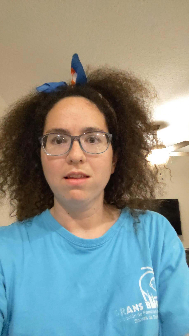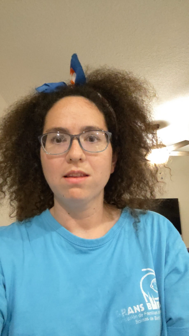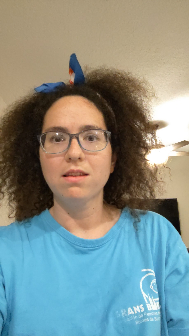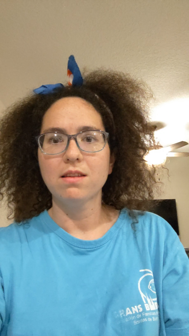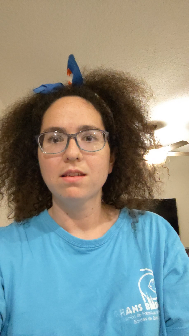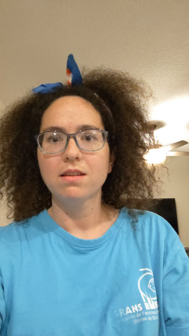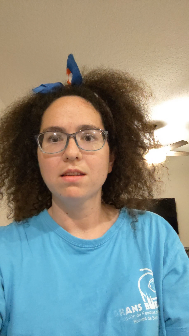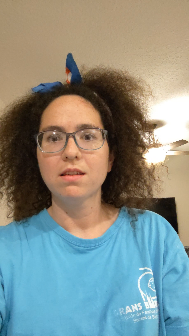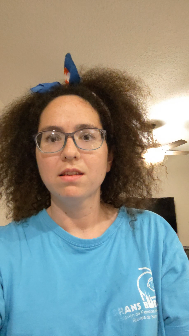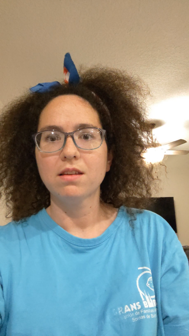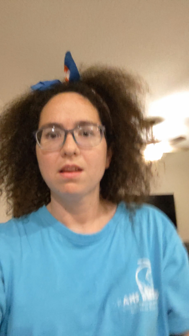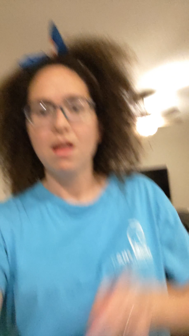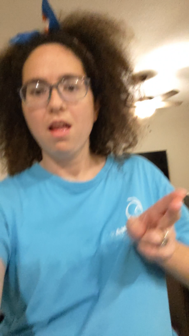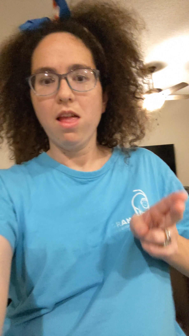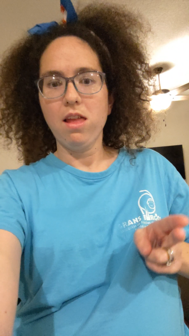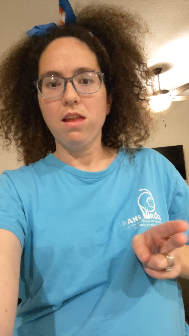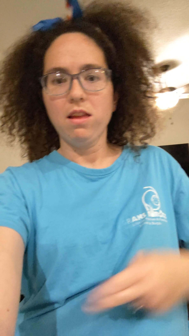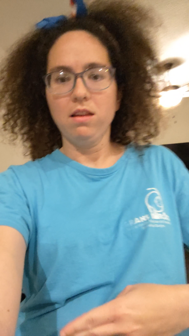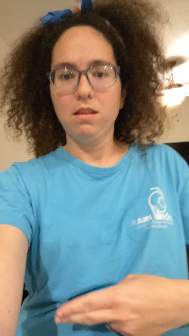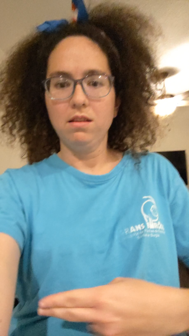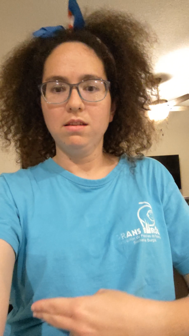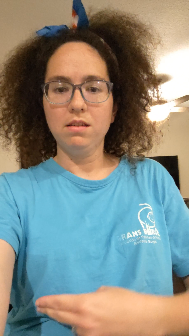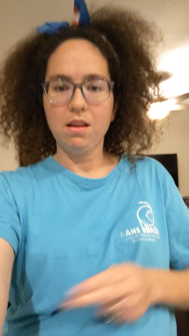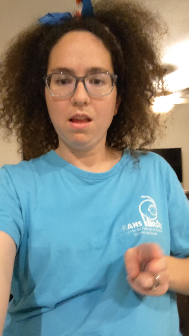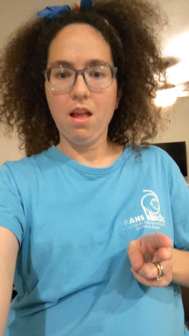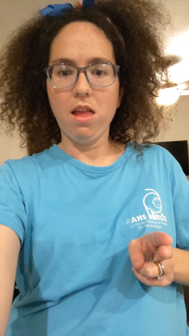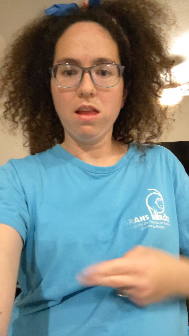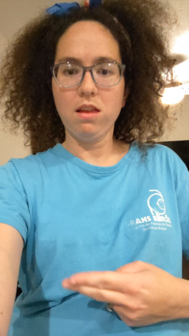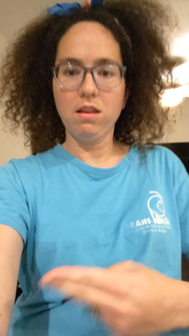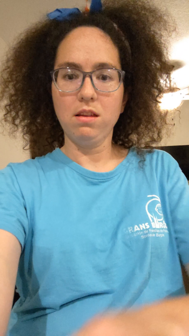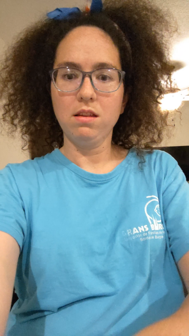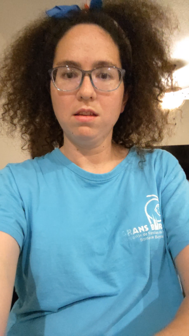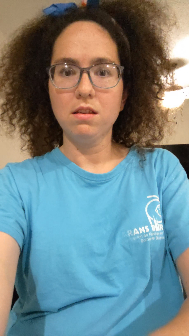belt